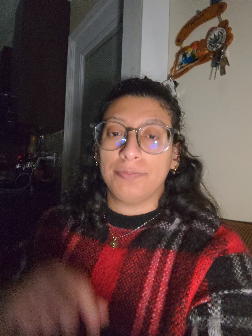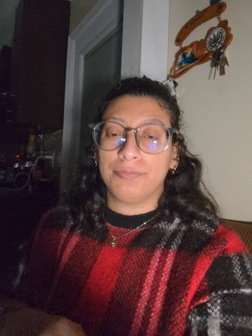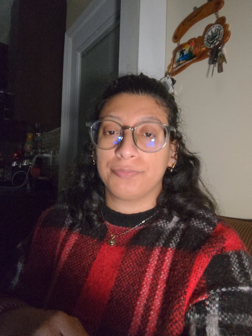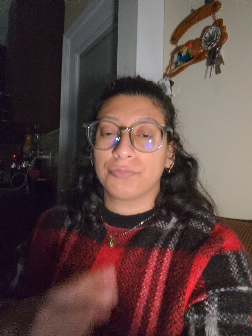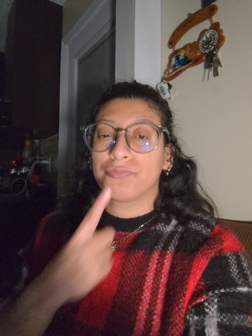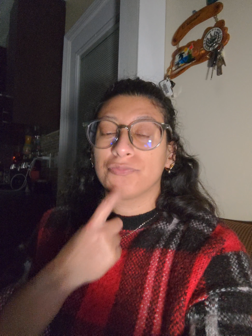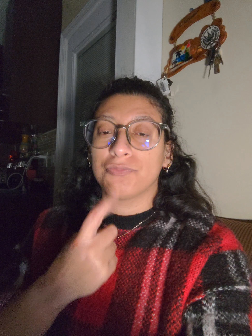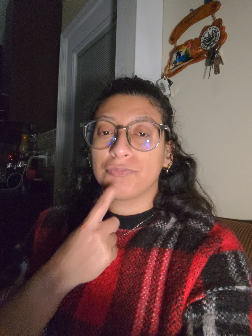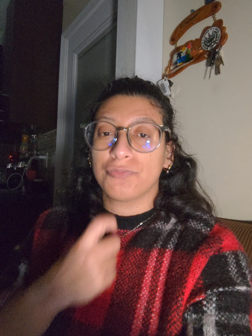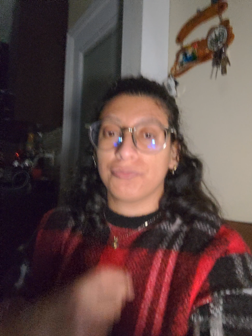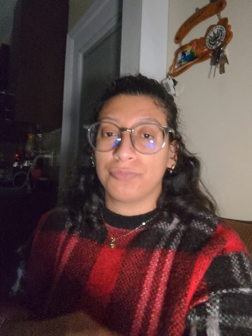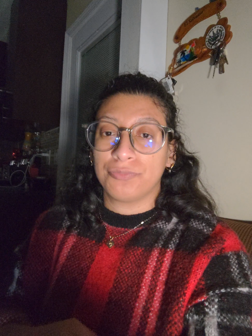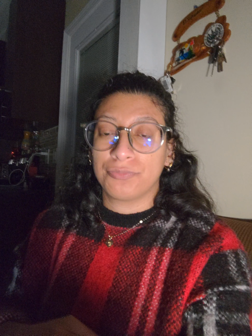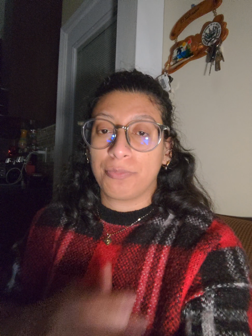red